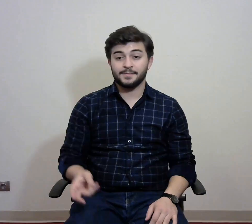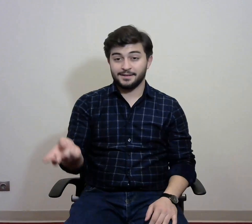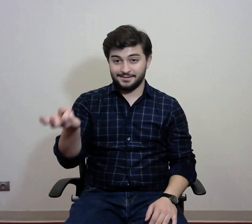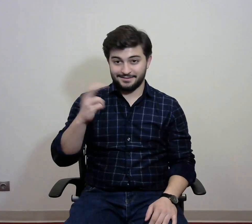gəlmək